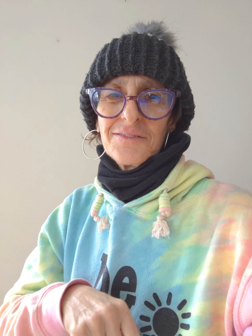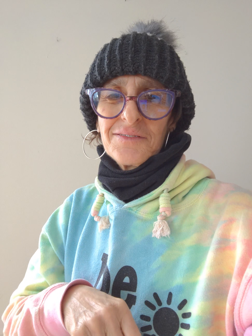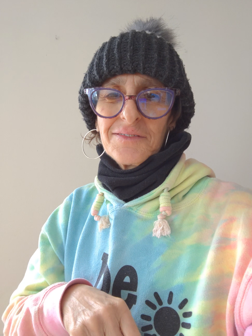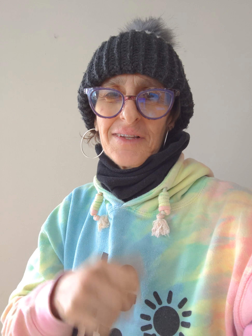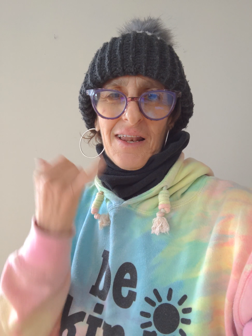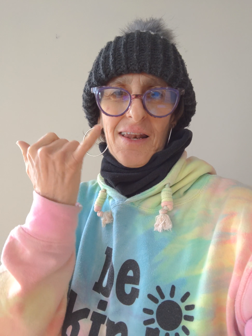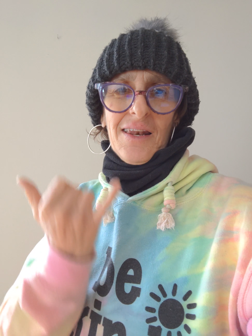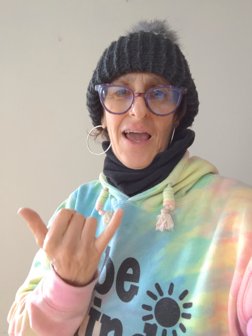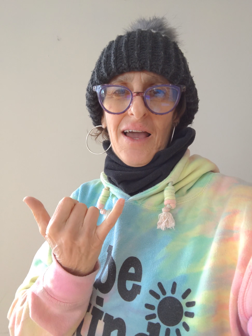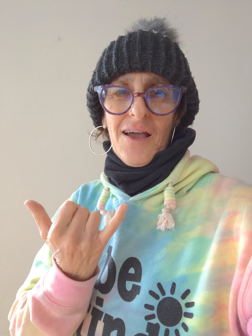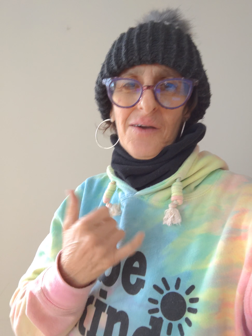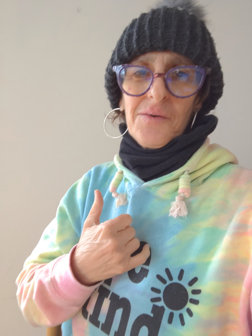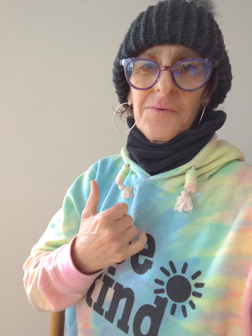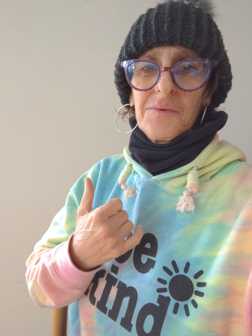now